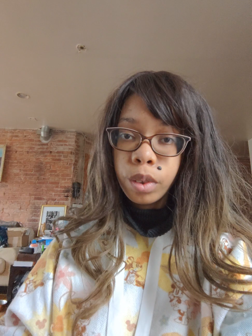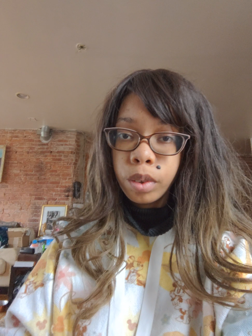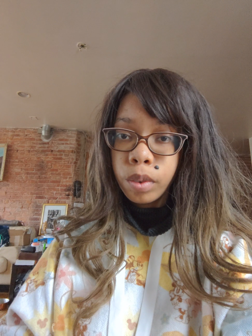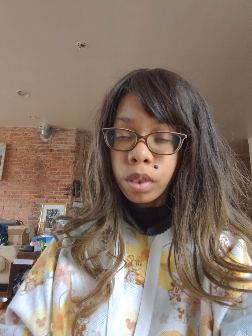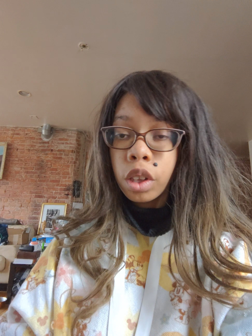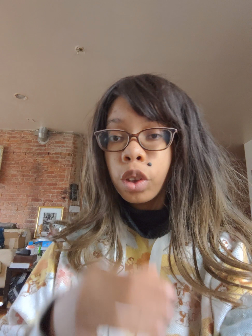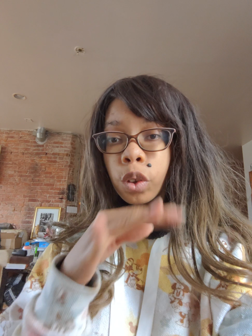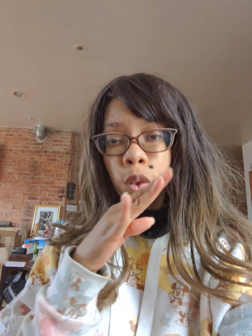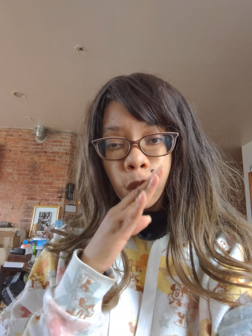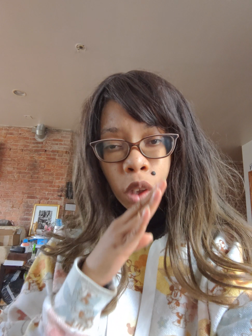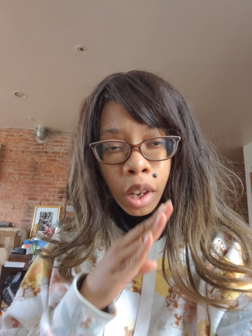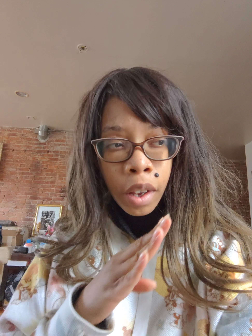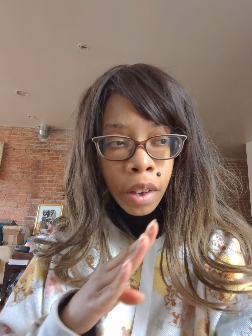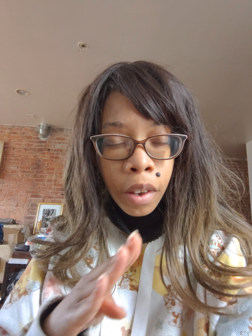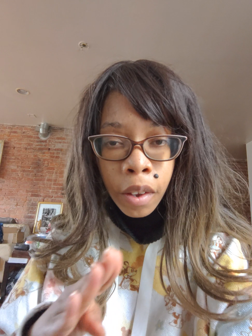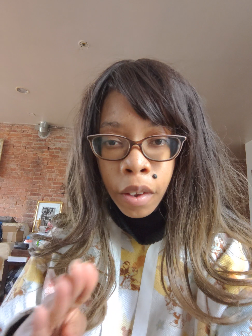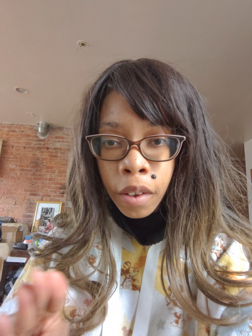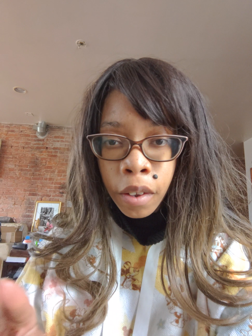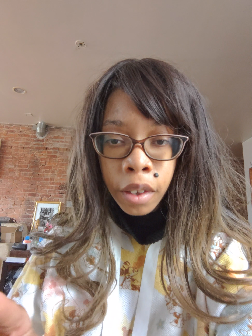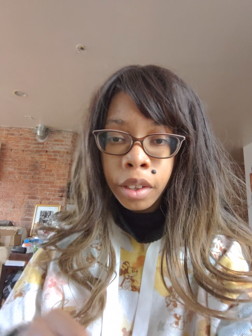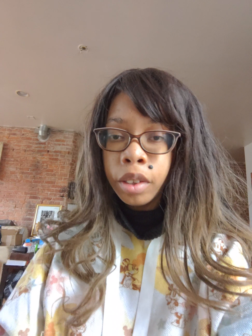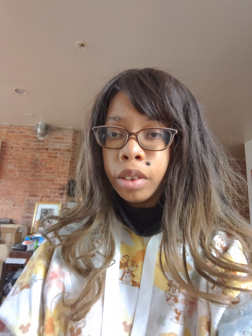quiet